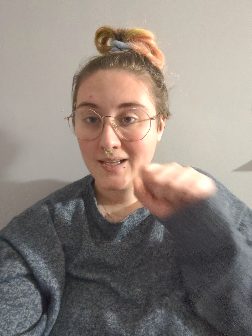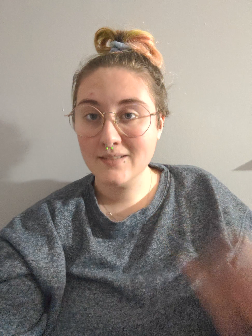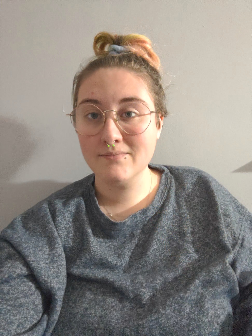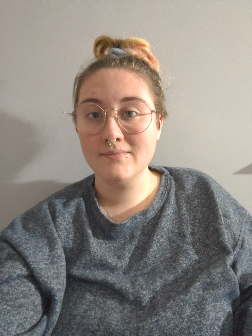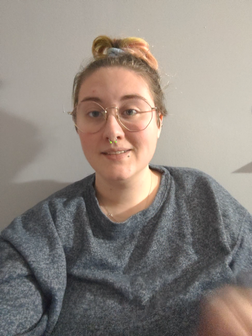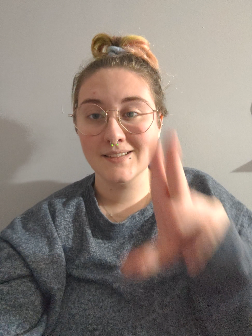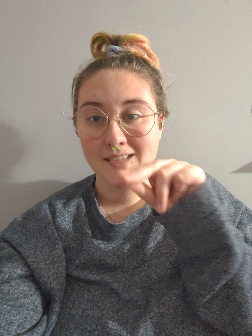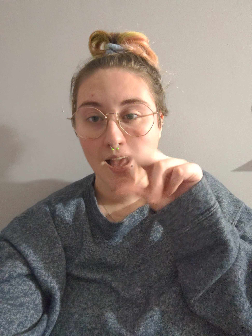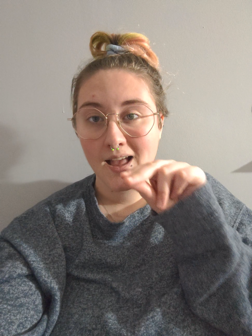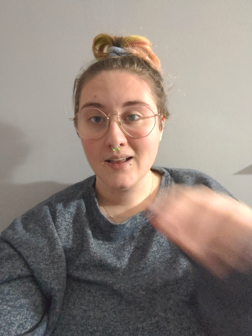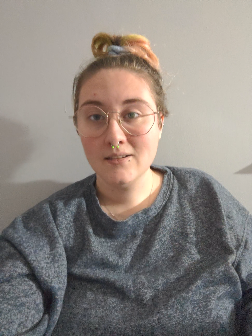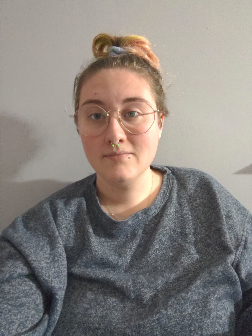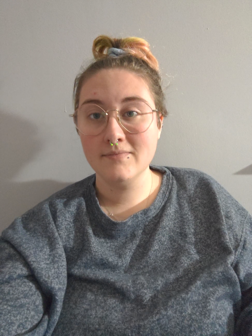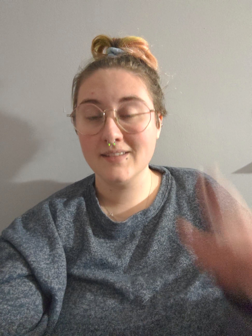duck